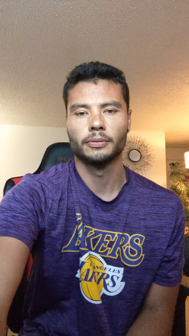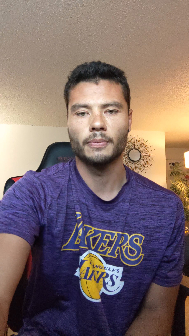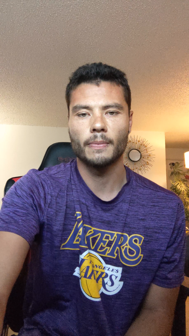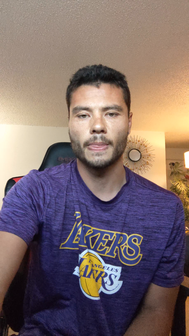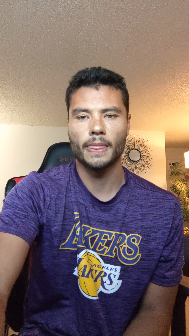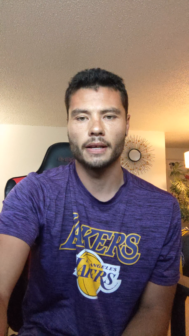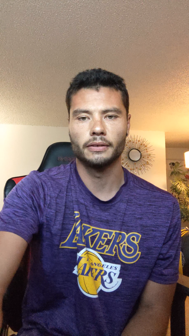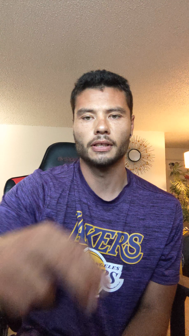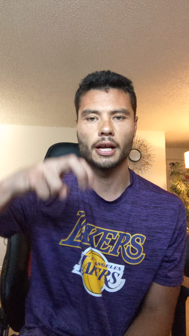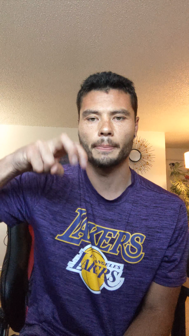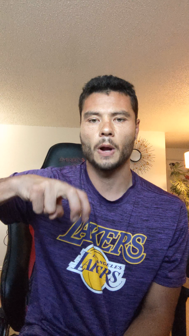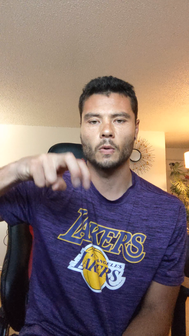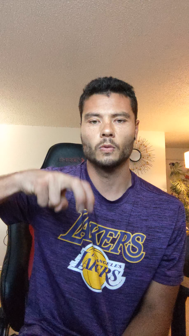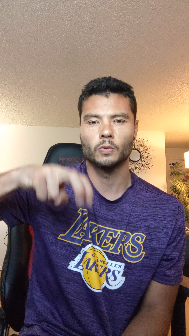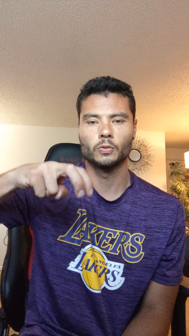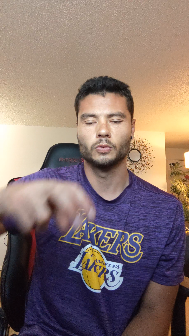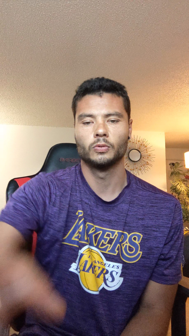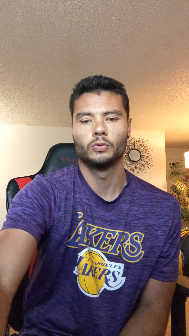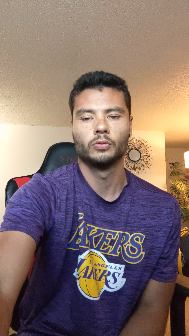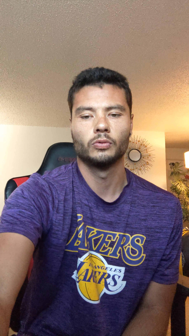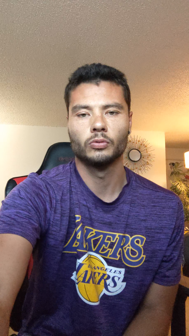potato